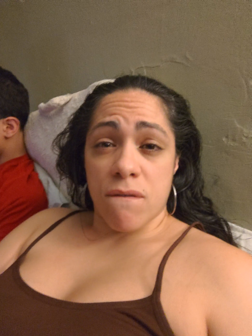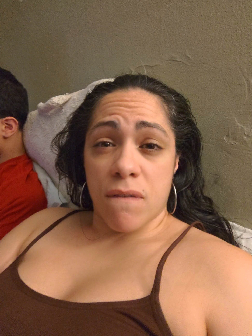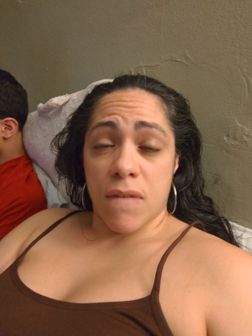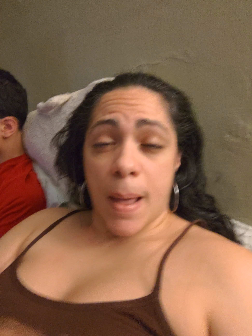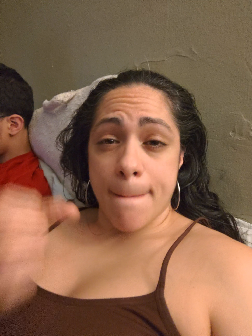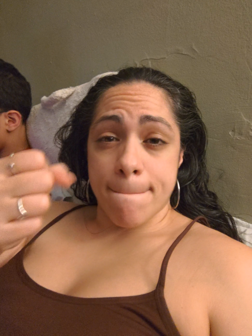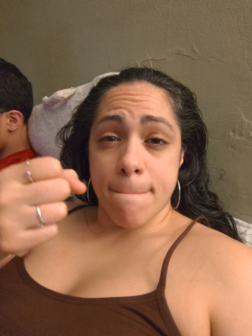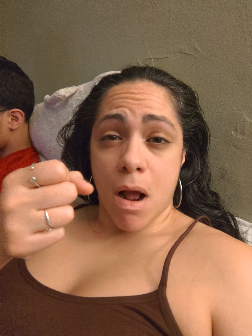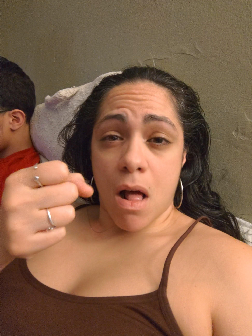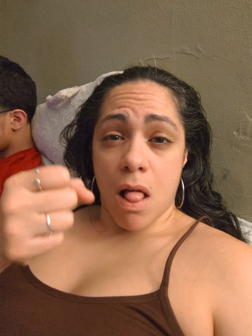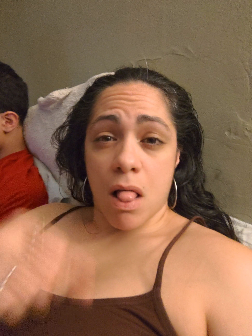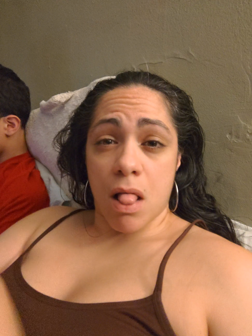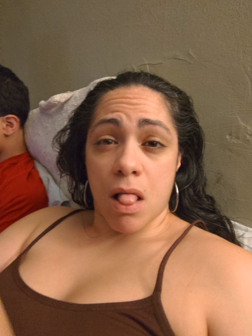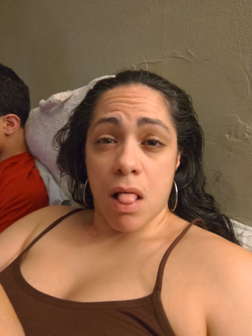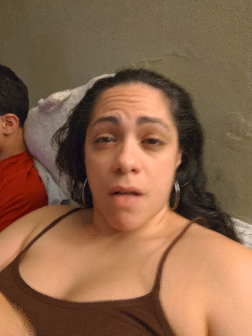milk